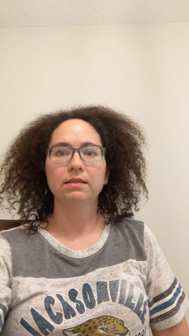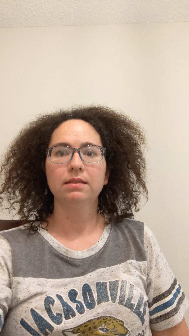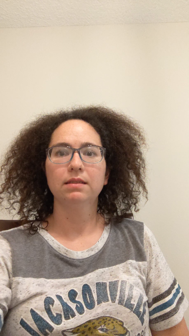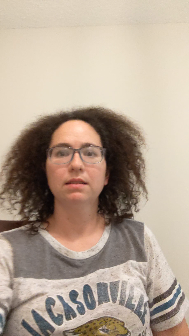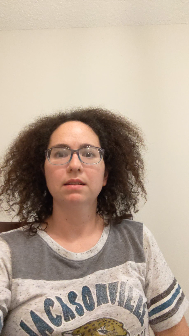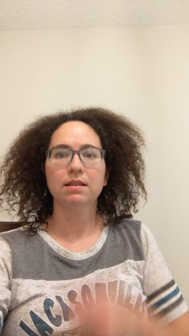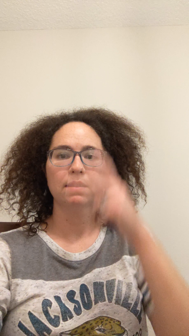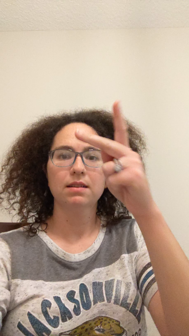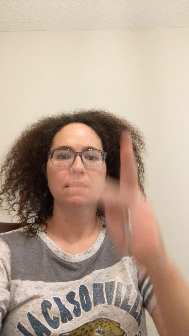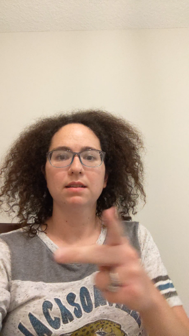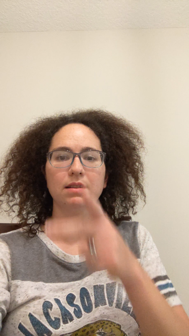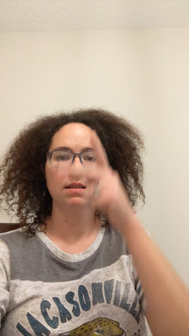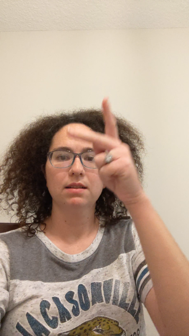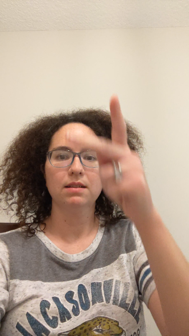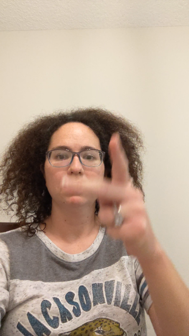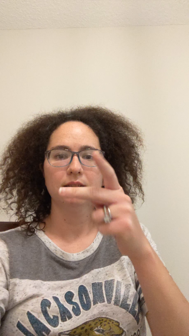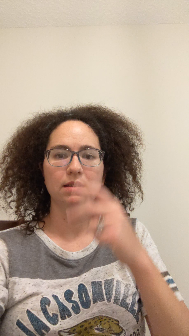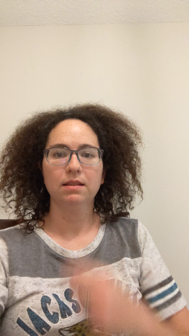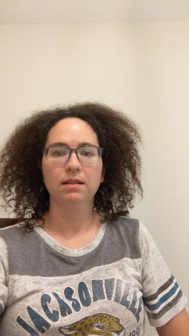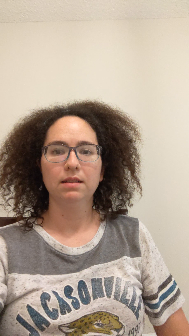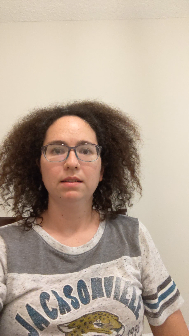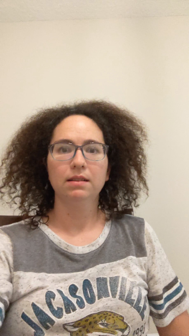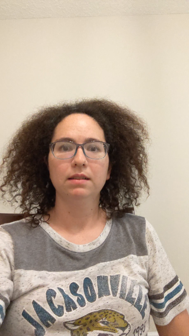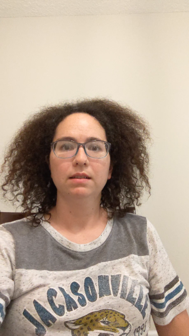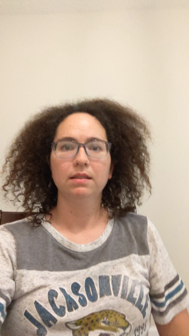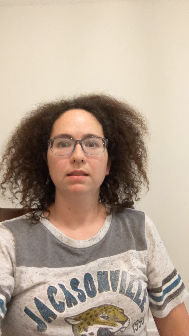careful